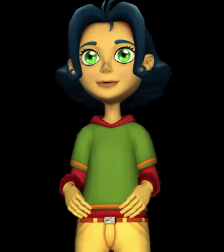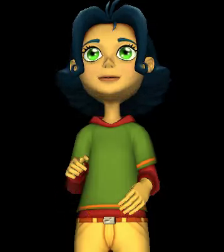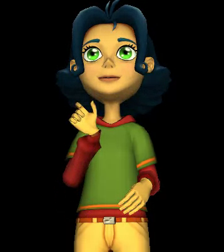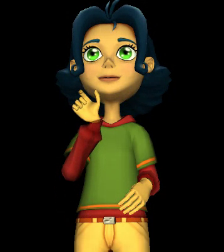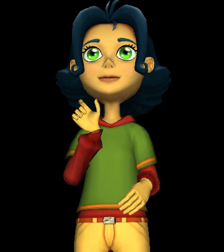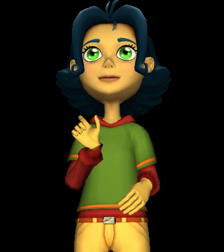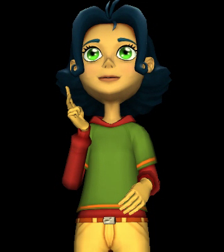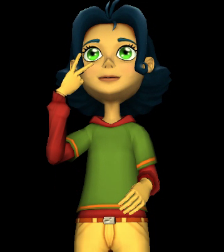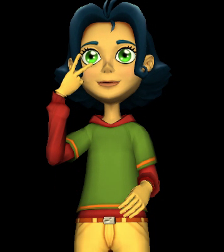نبيل